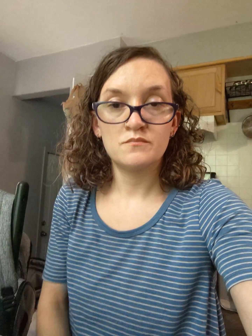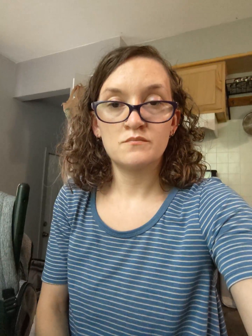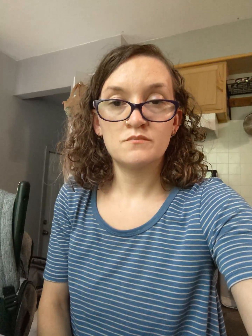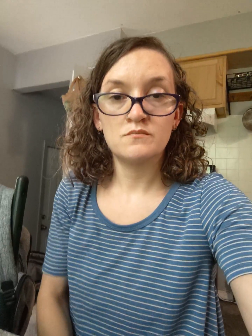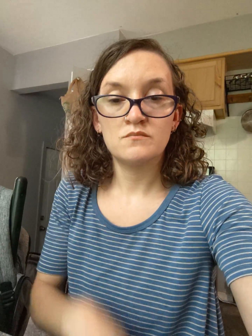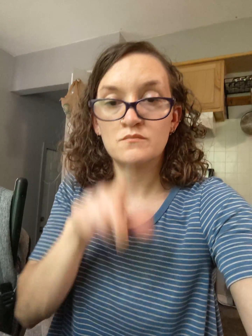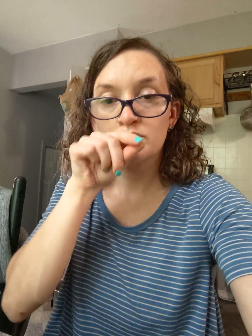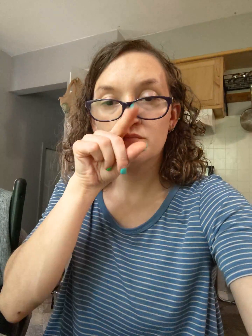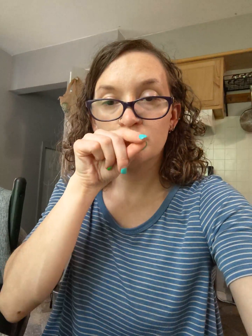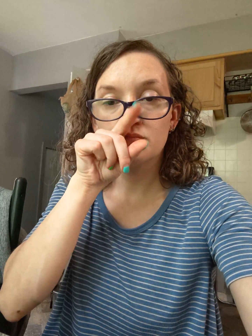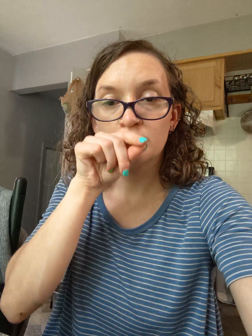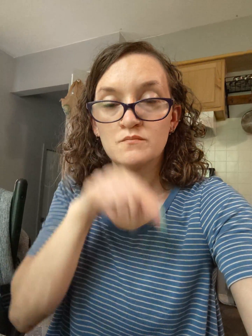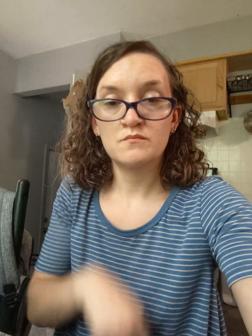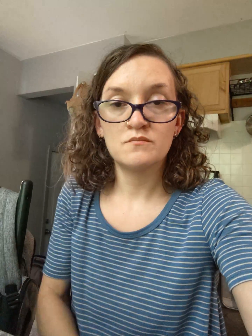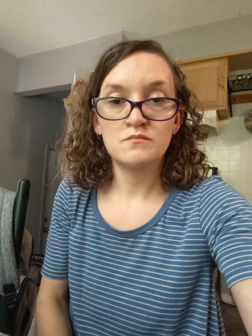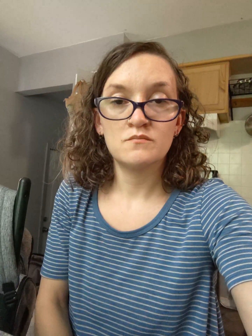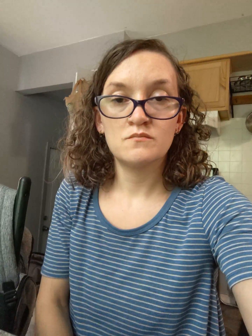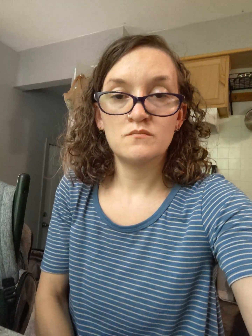chicken